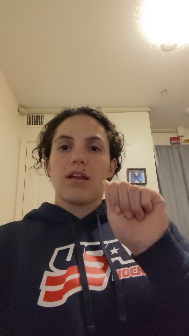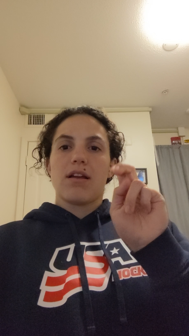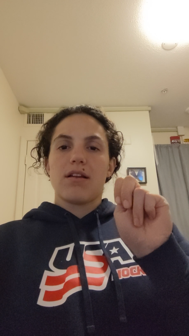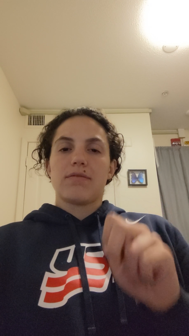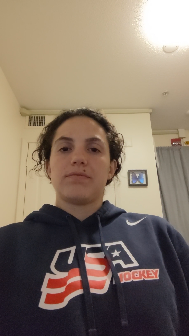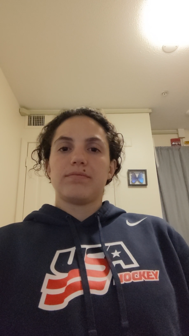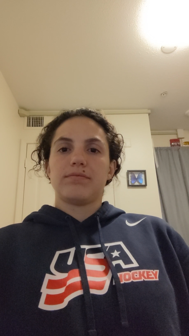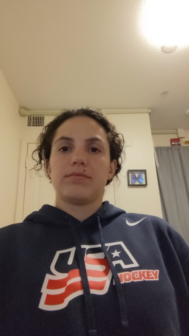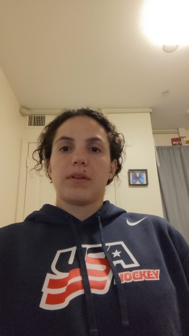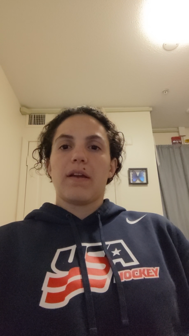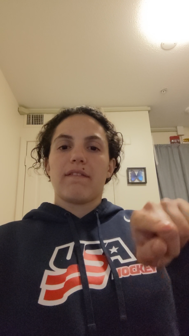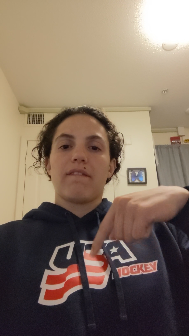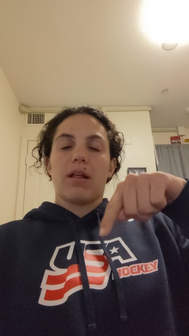flip-flop